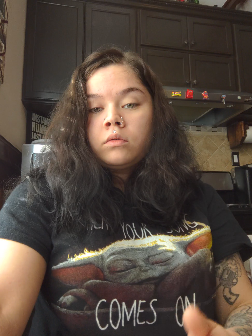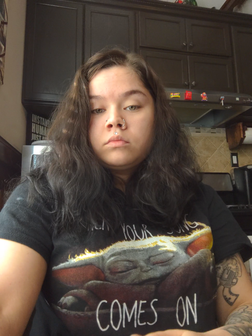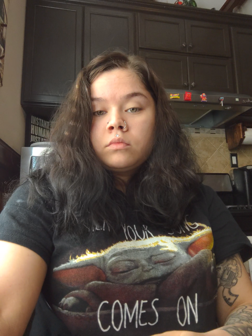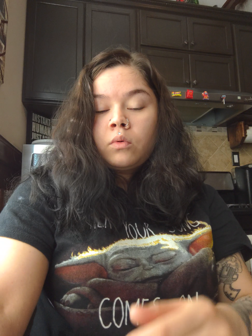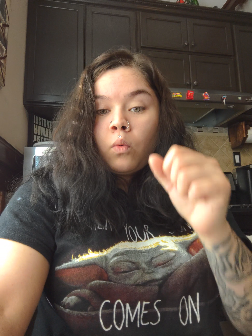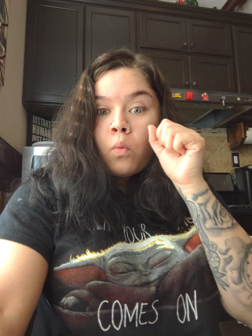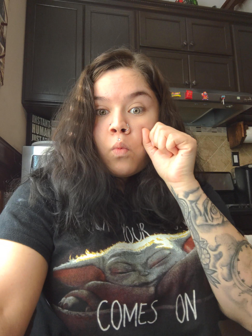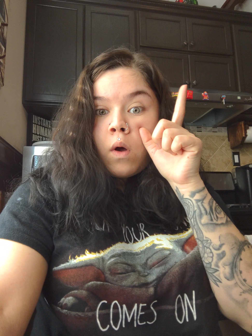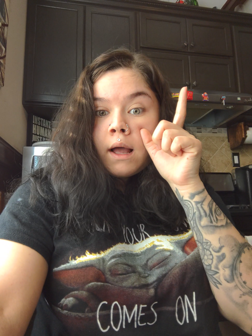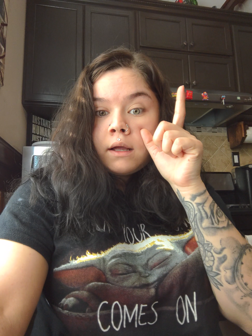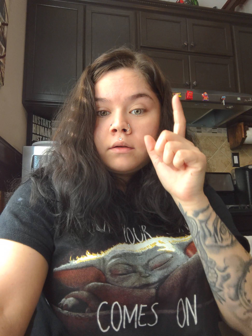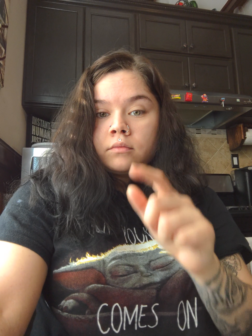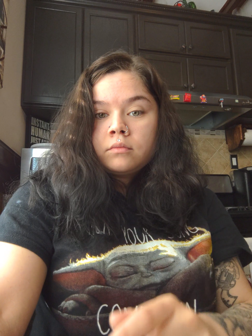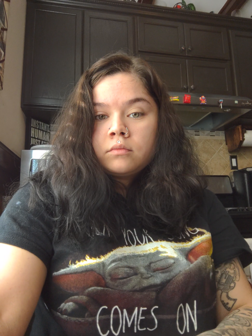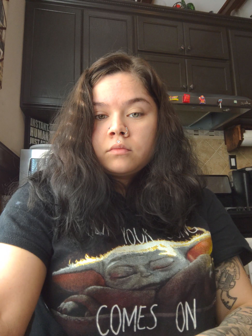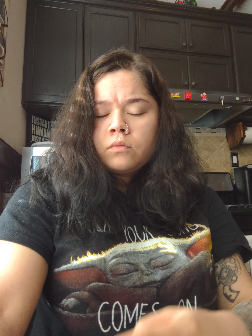wake